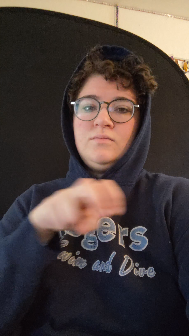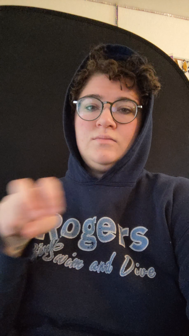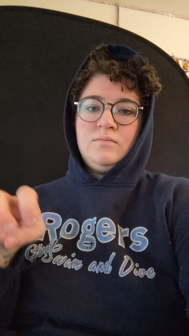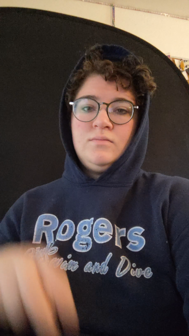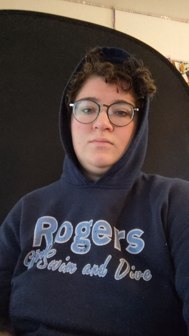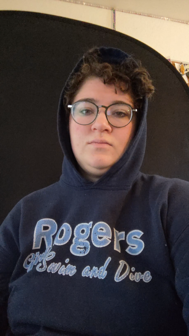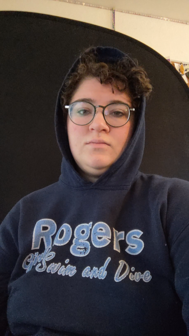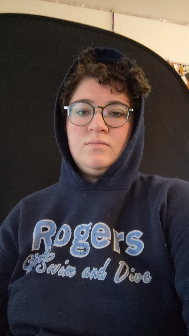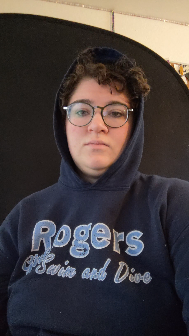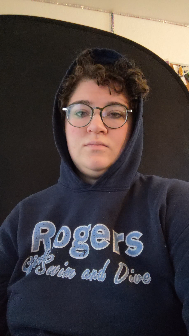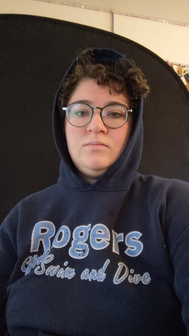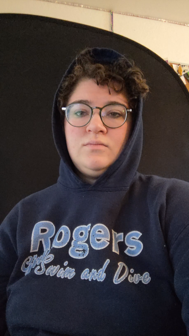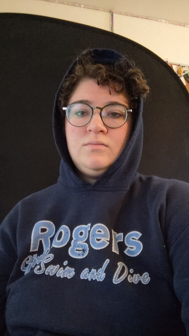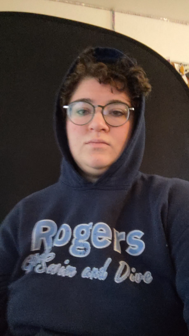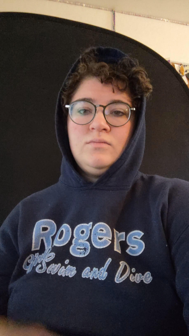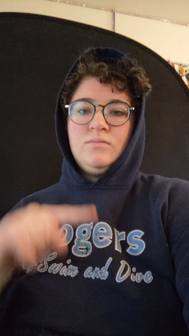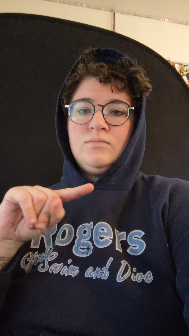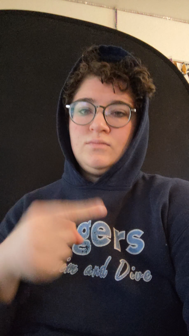hurt